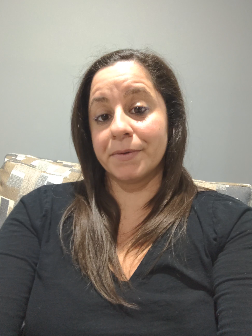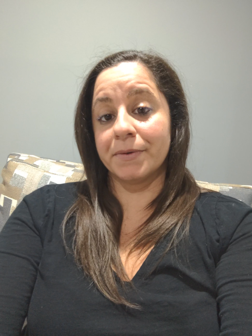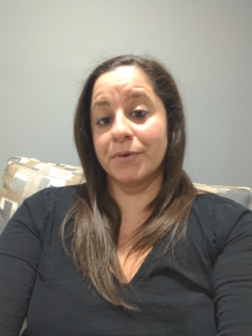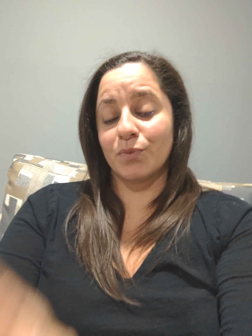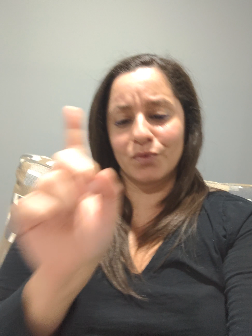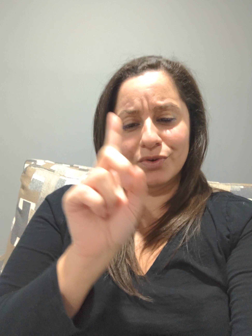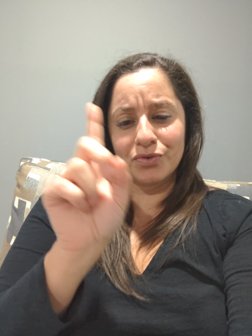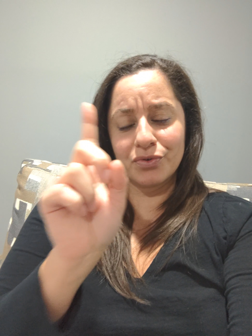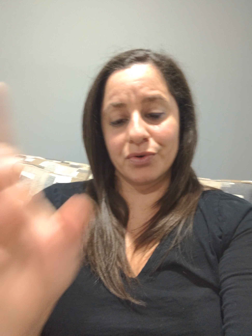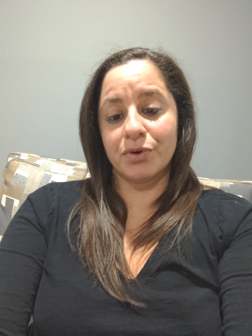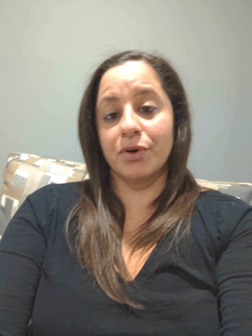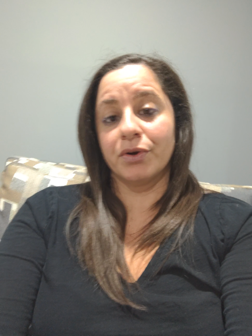where